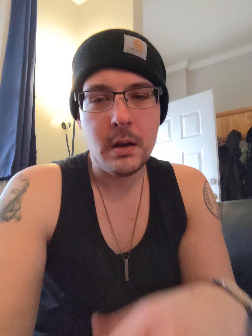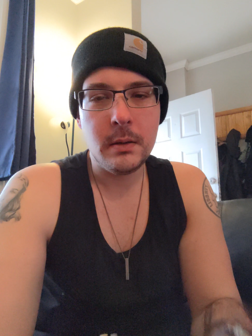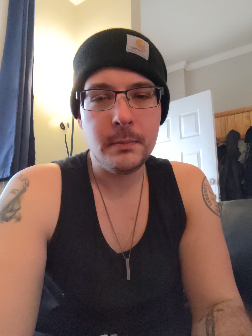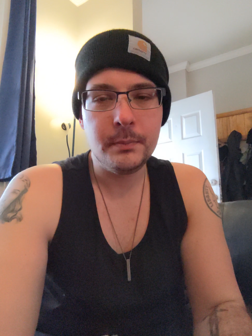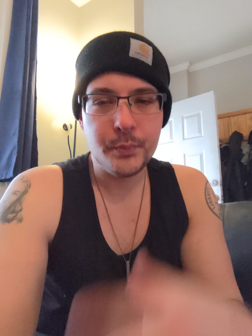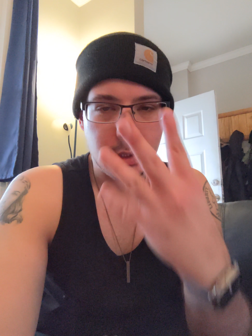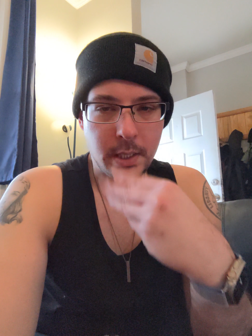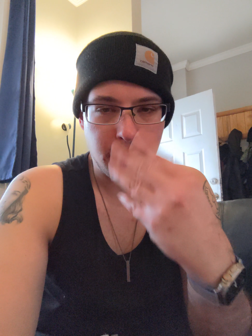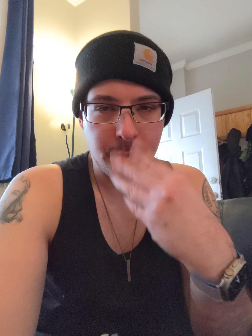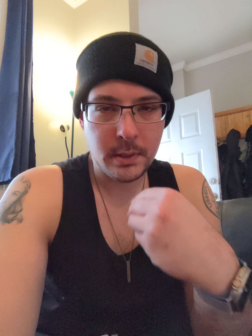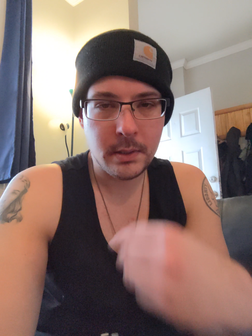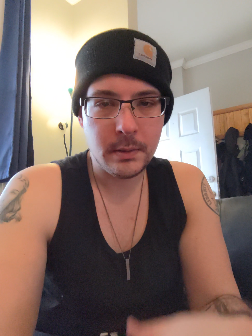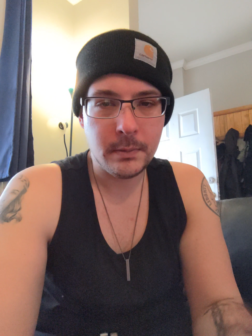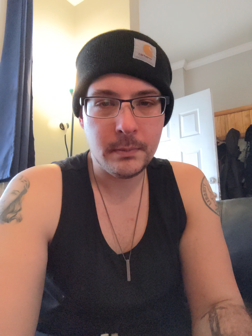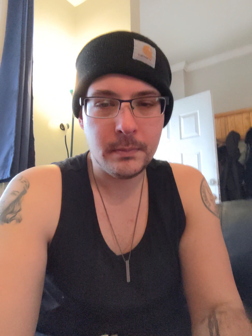sleepy